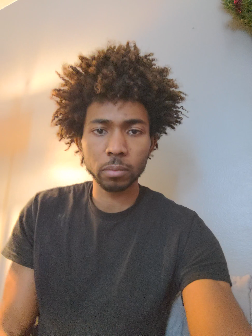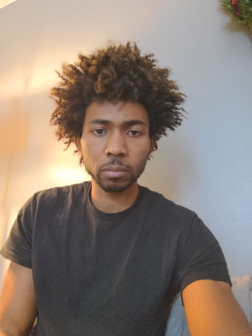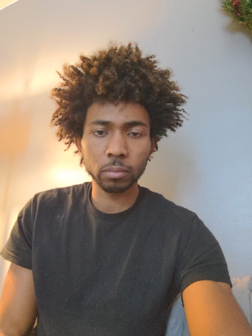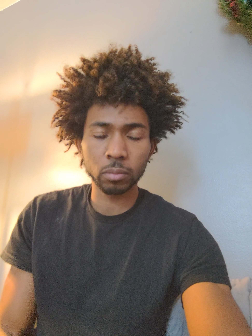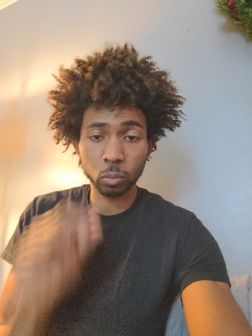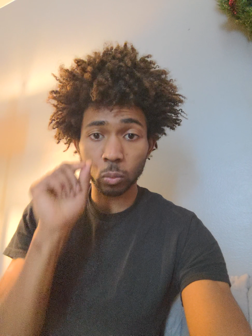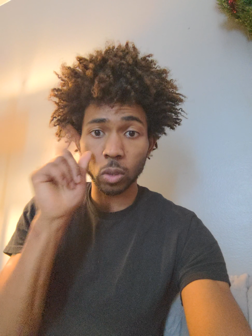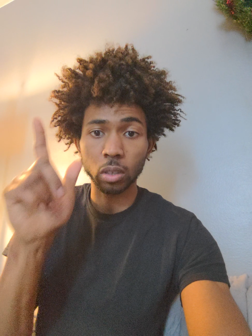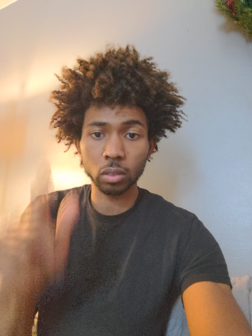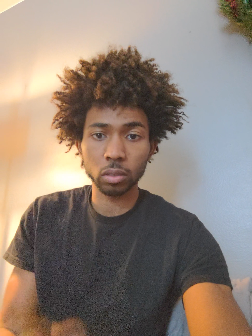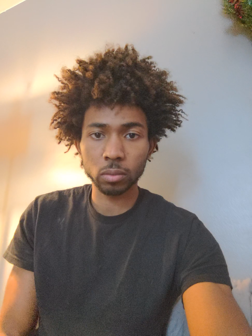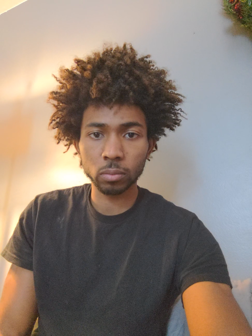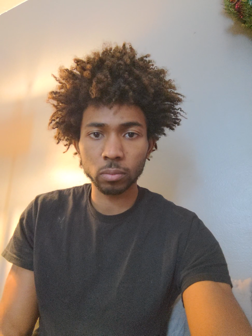wake